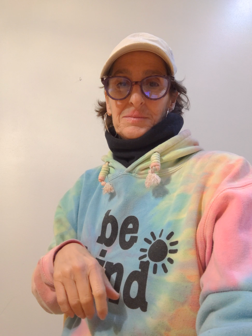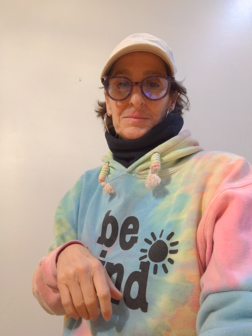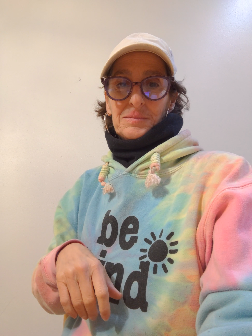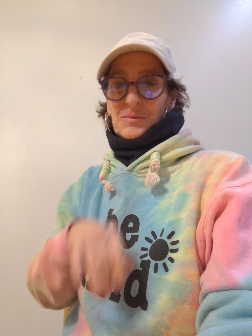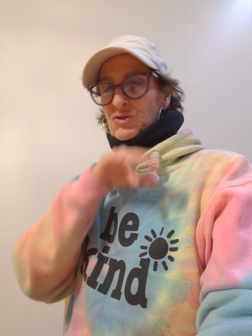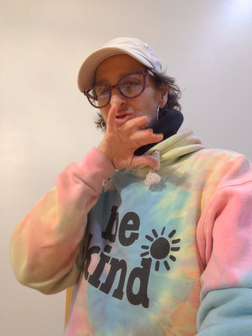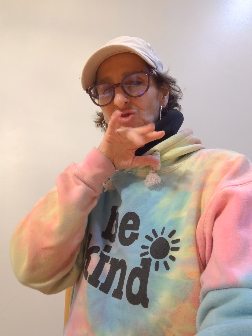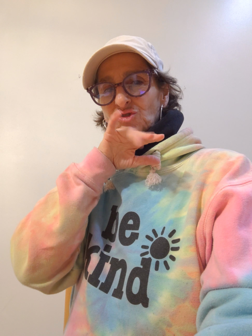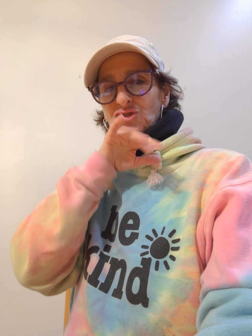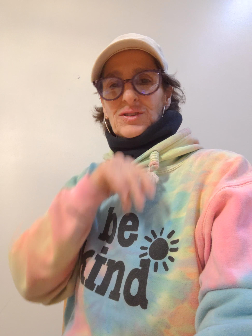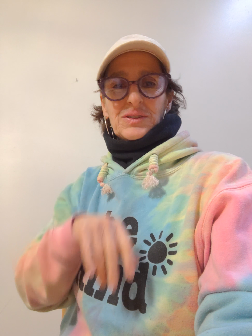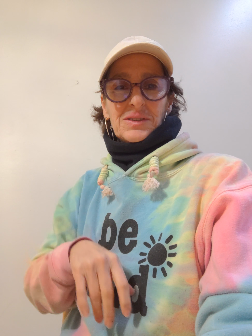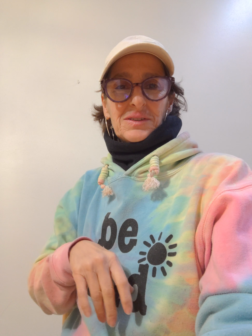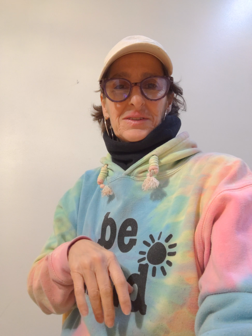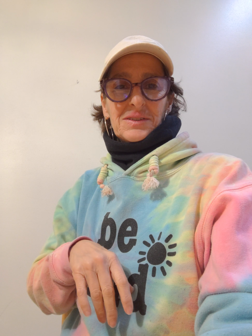dirty